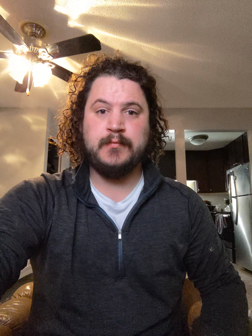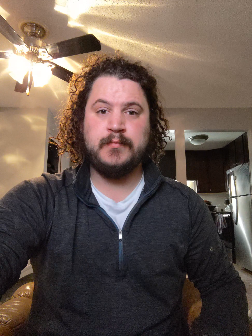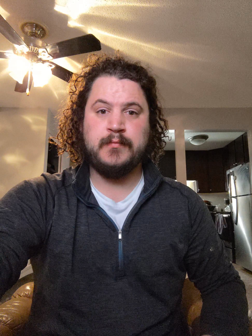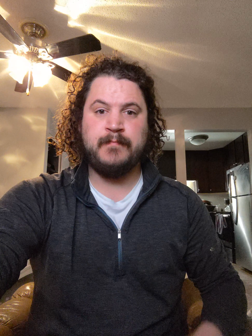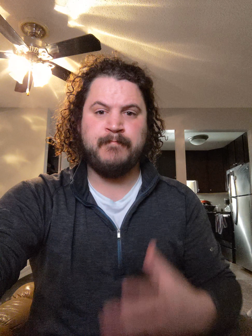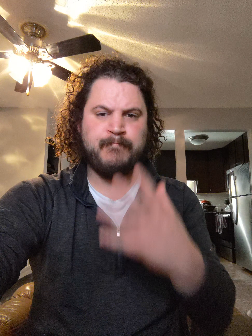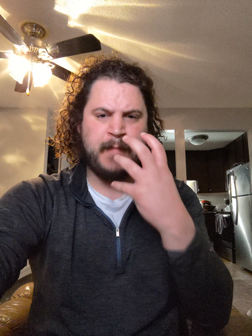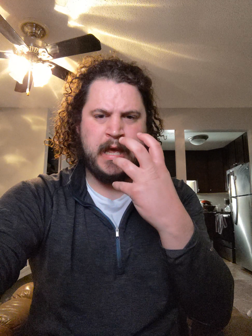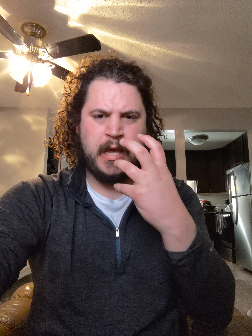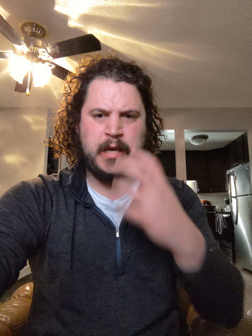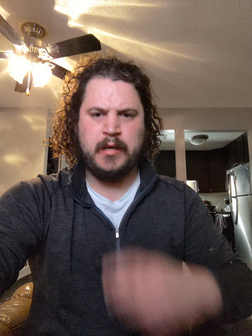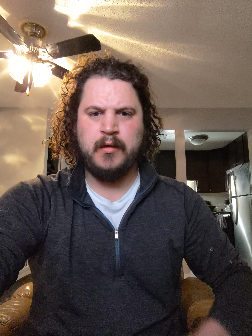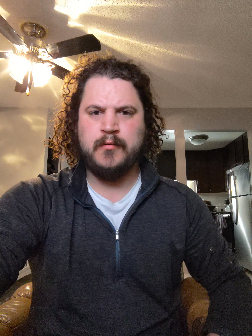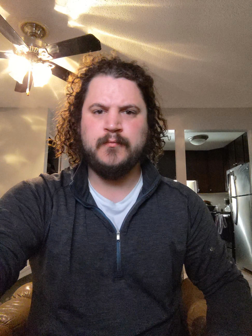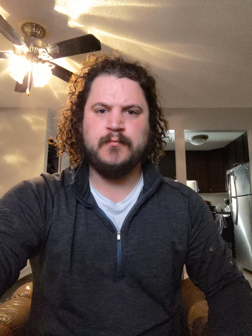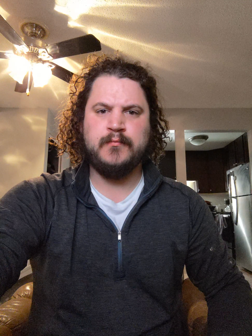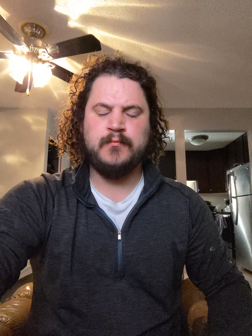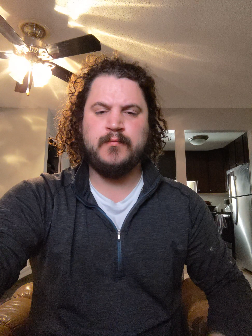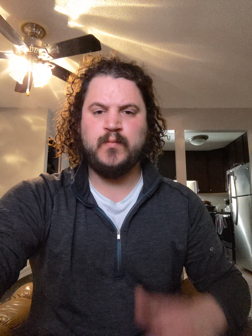mad